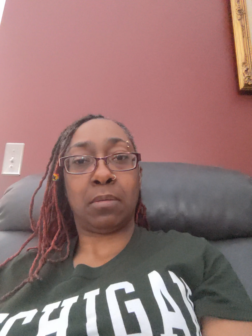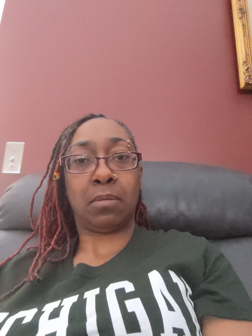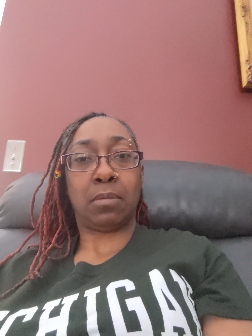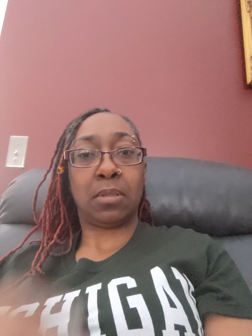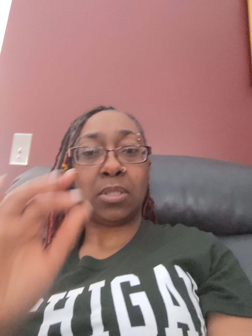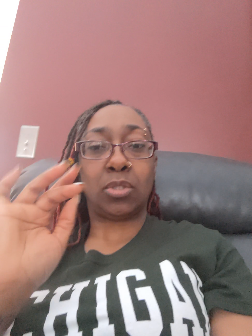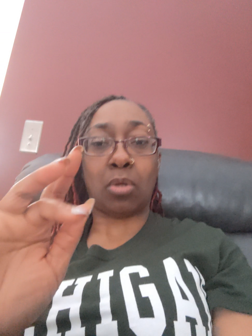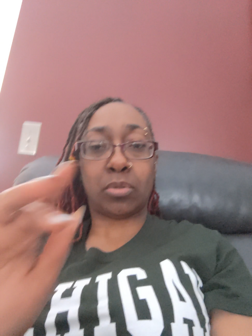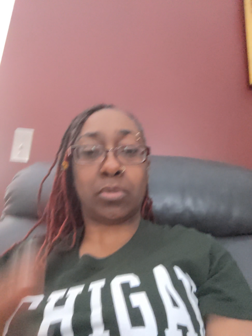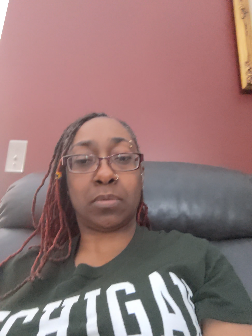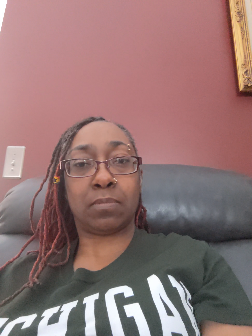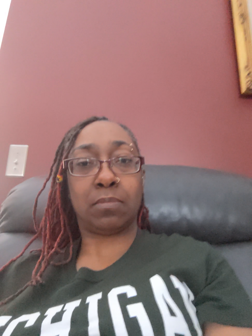touch